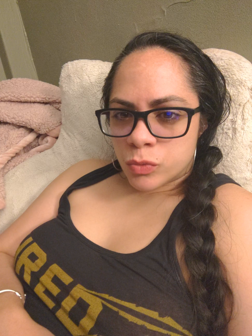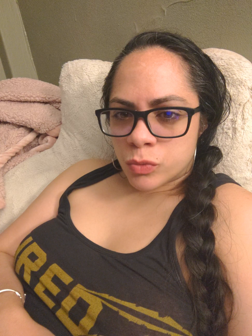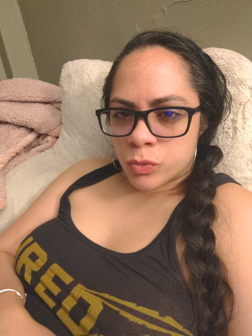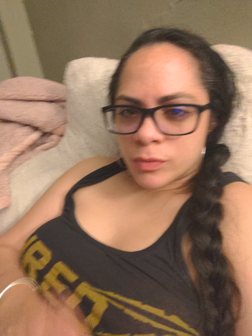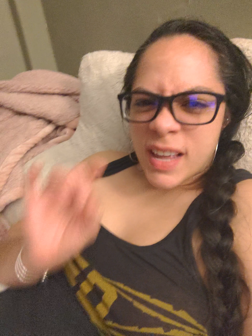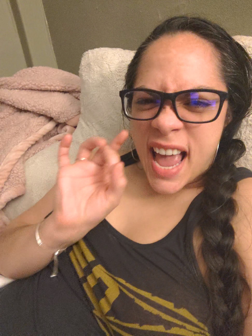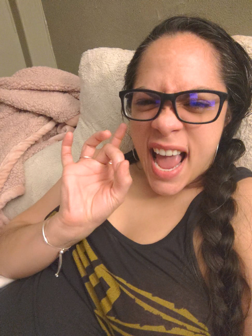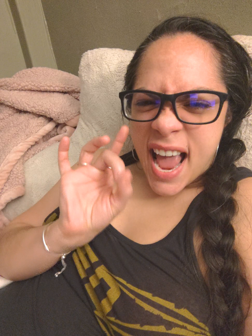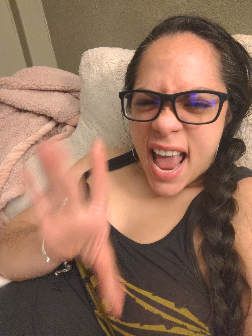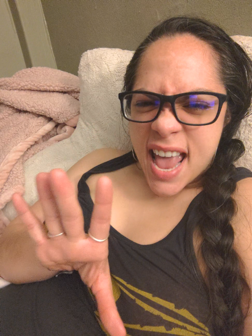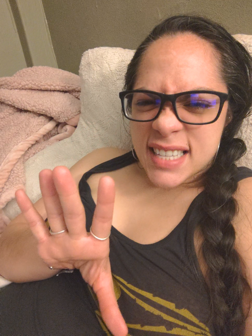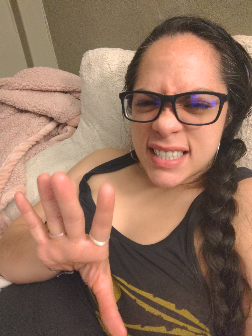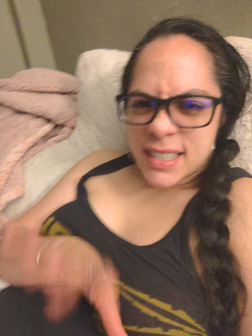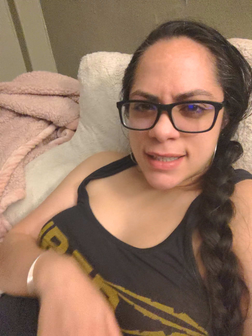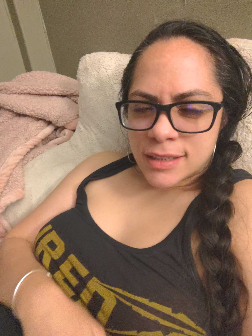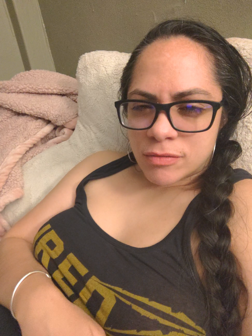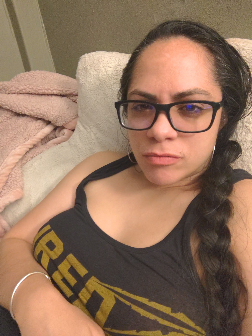hate